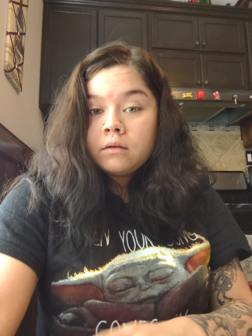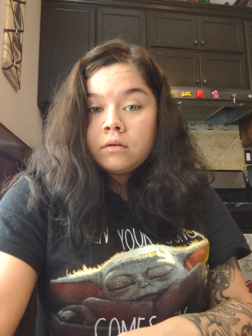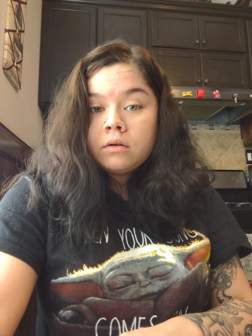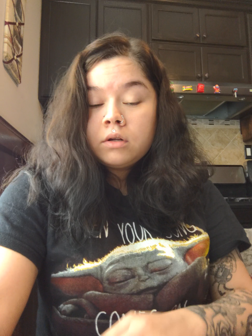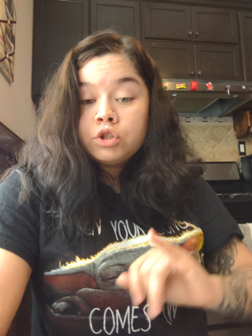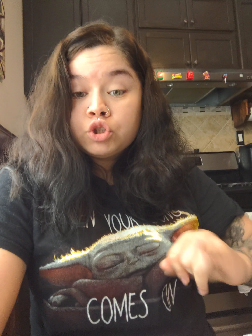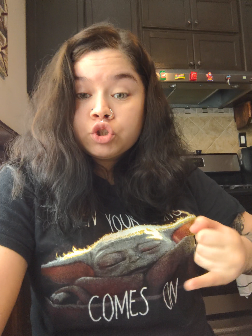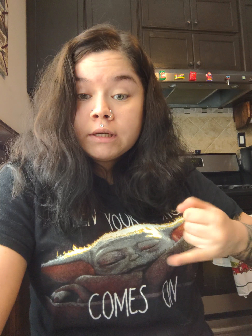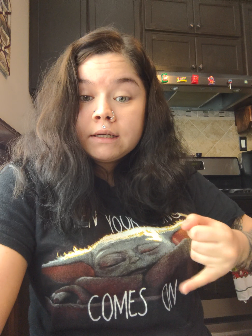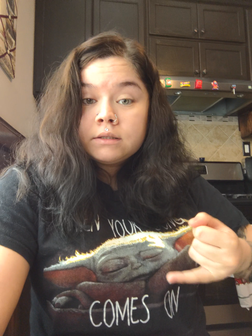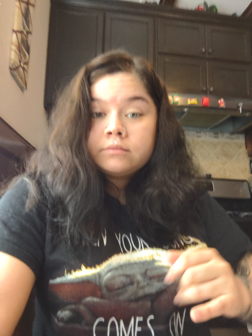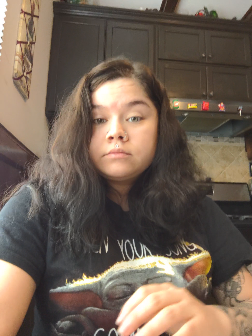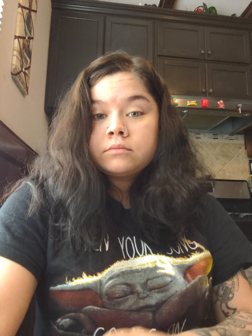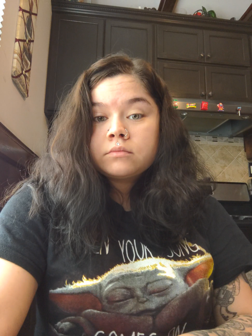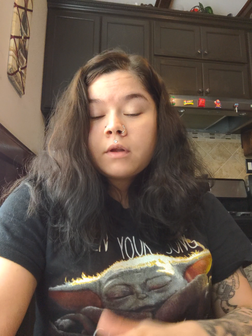jeans